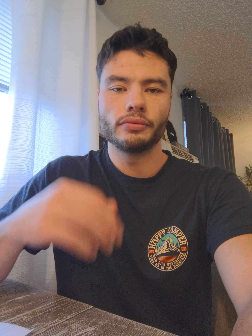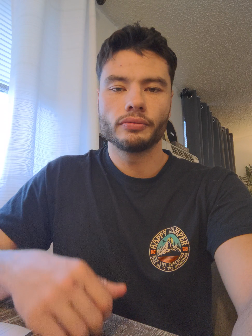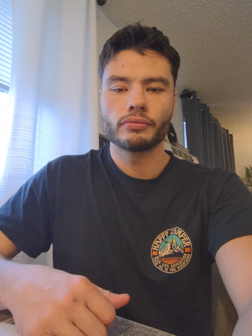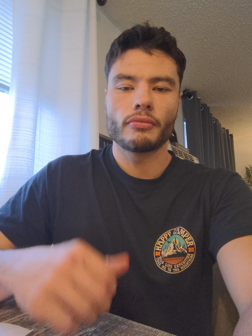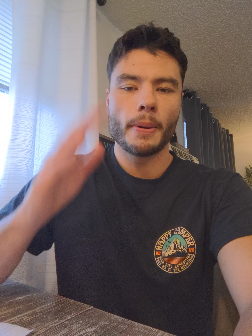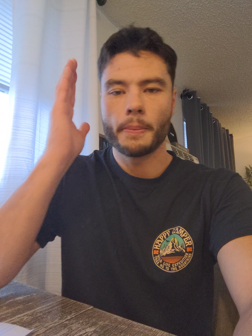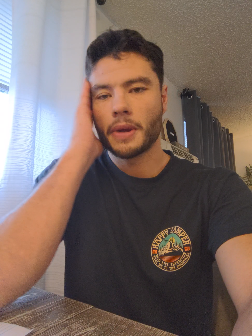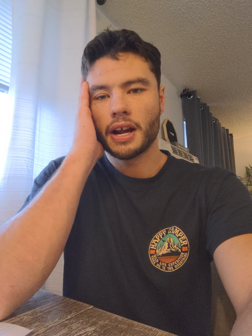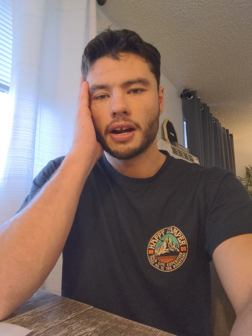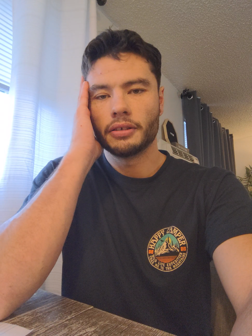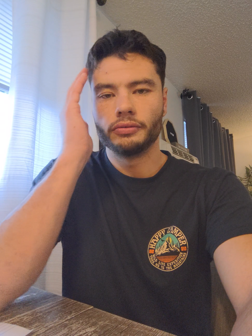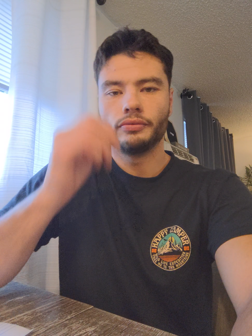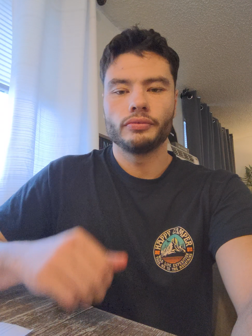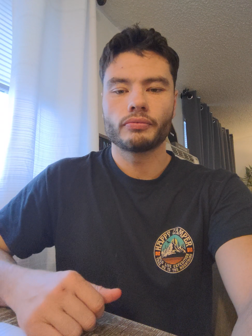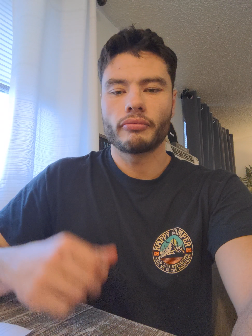bed